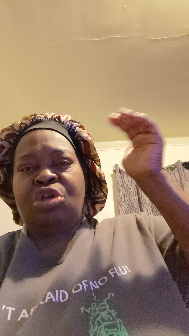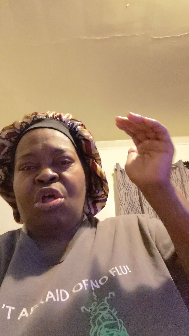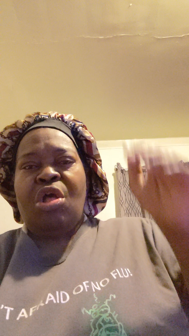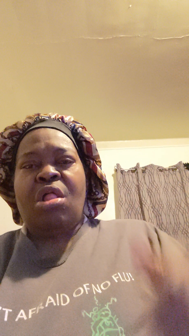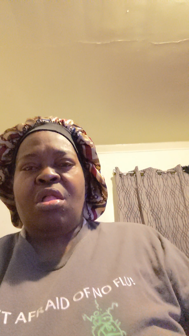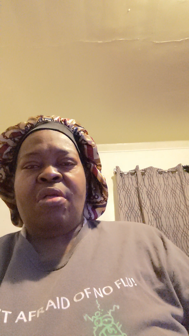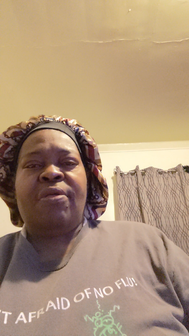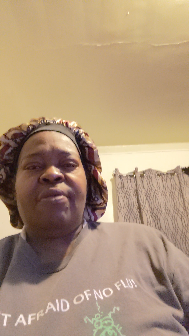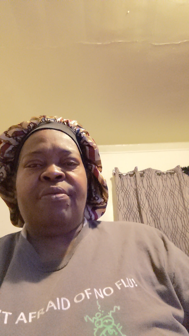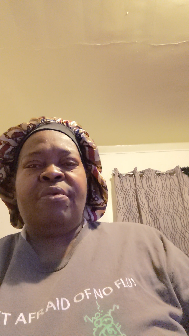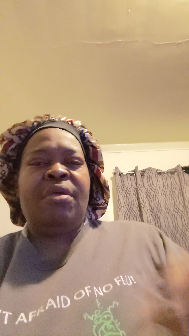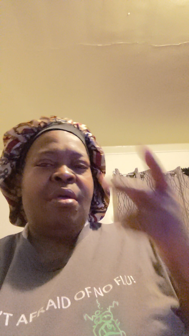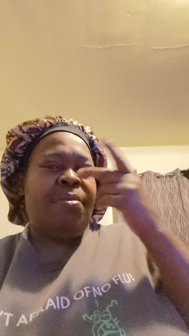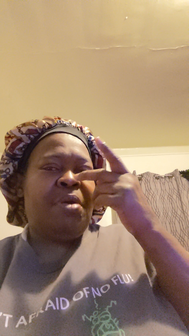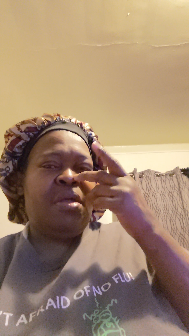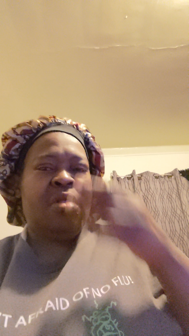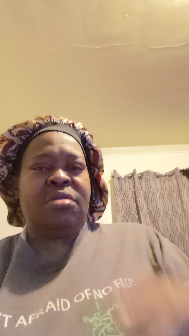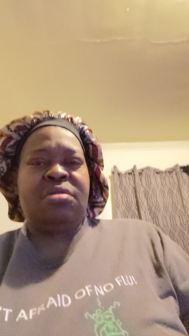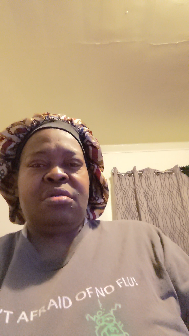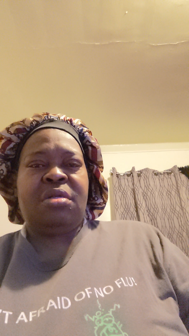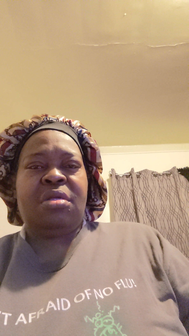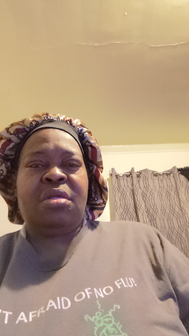penis